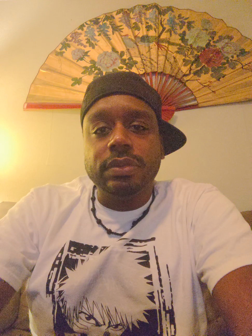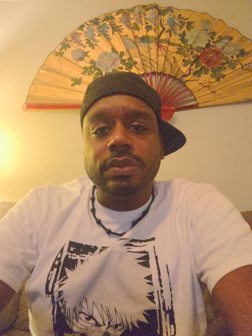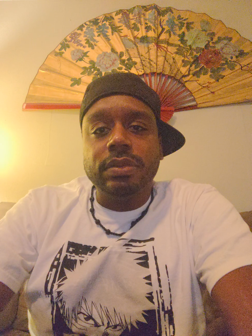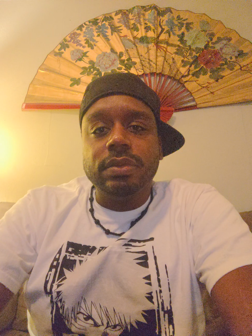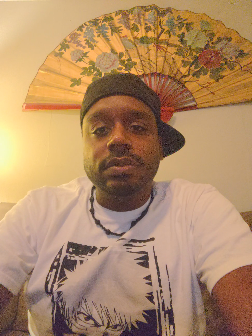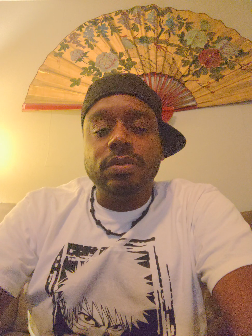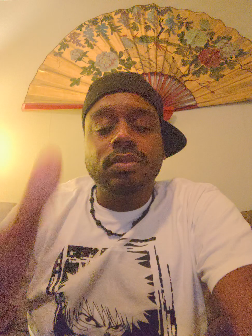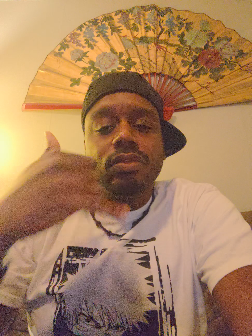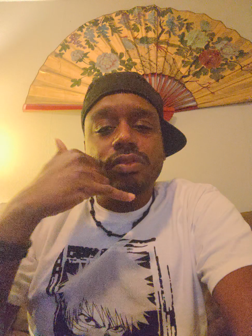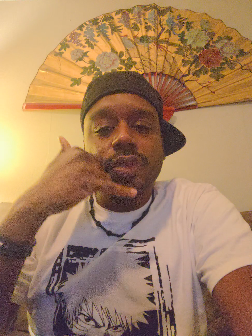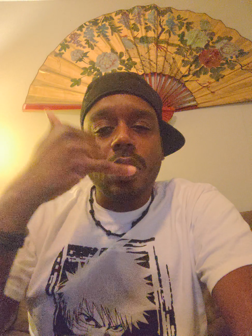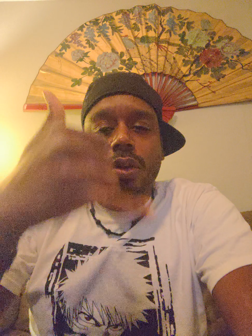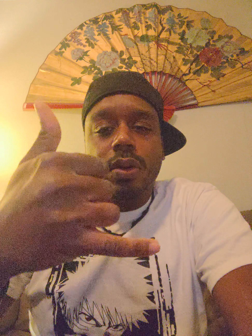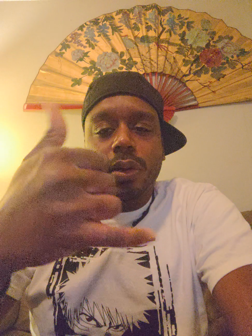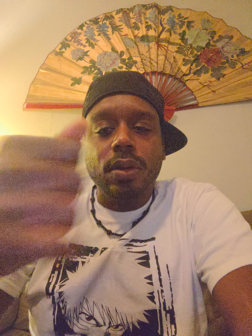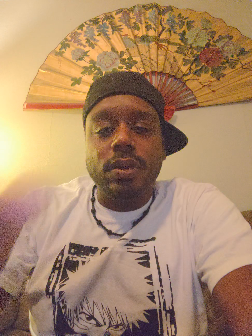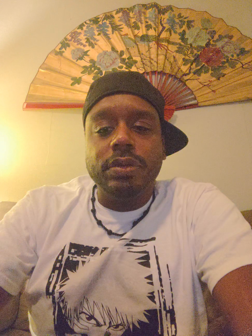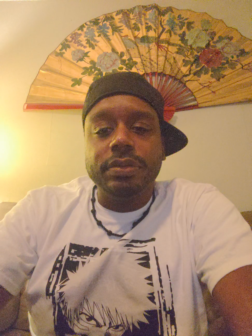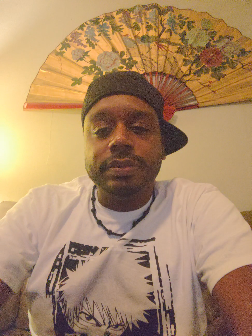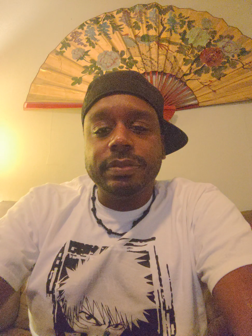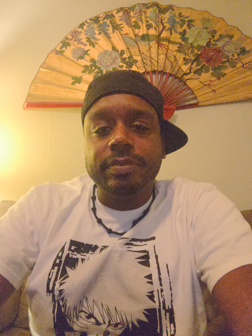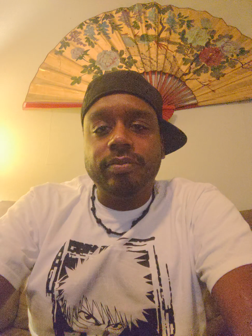call on the phone